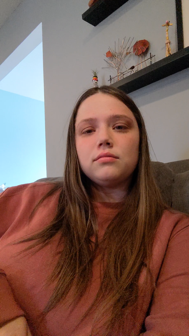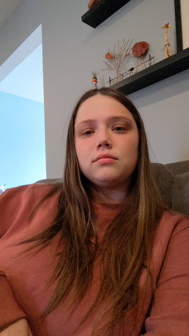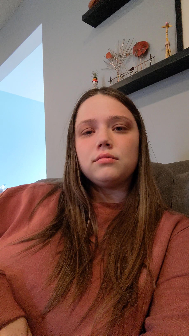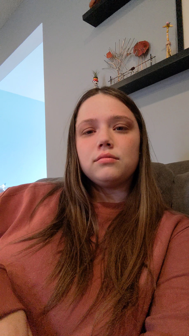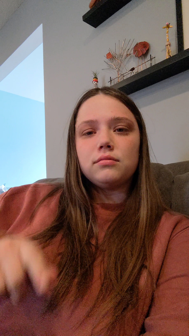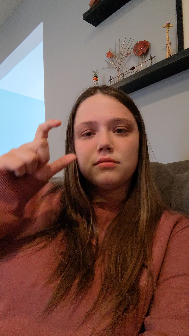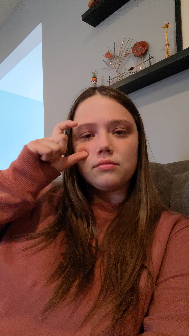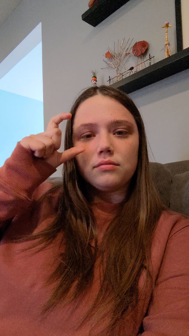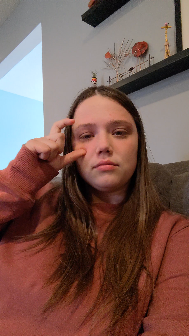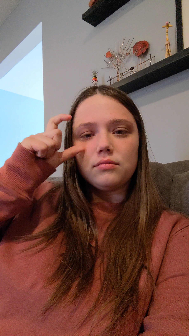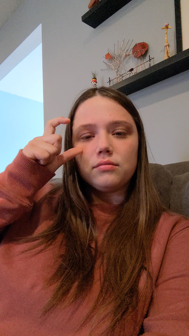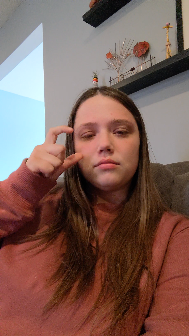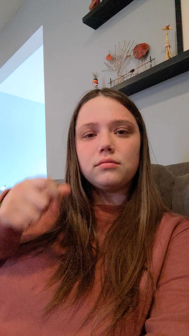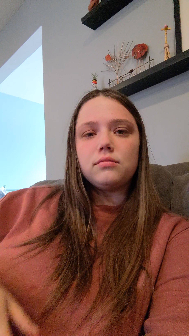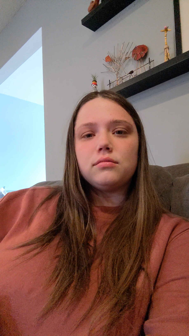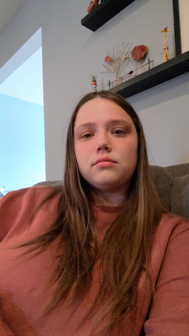glasses